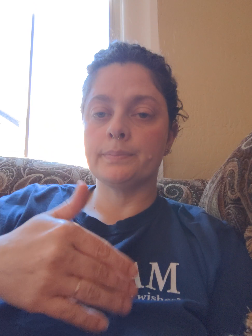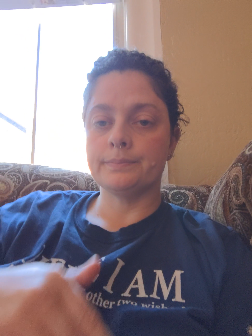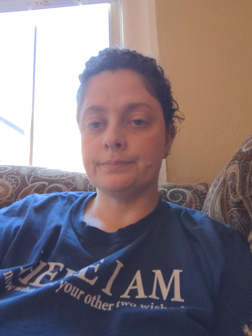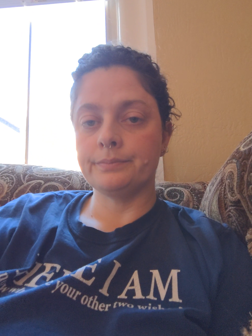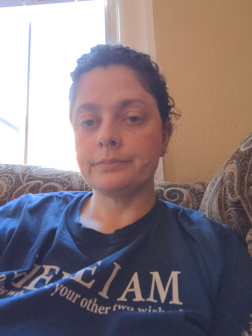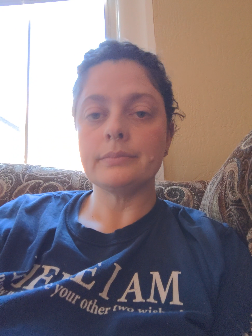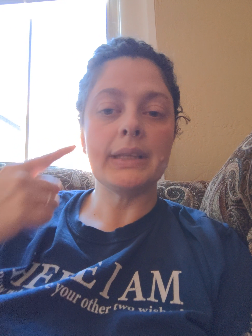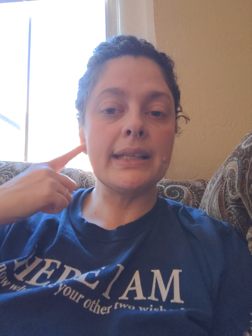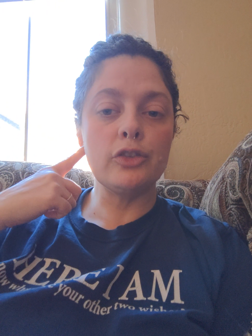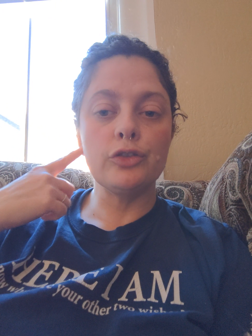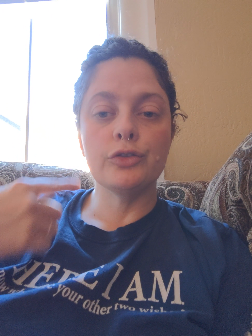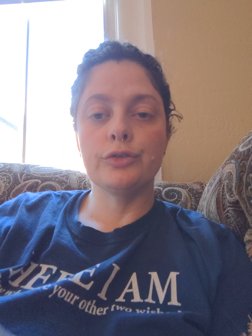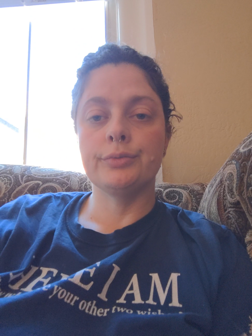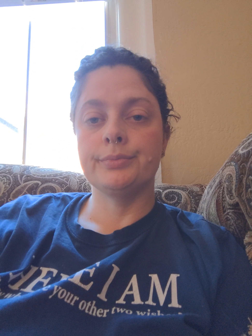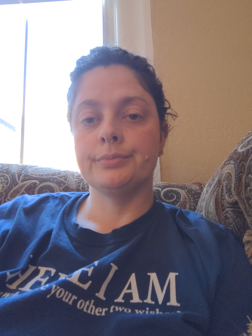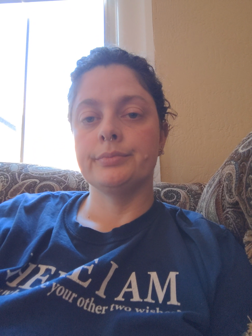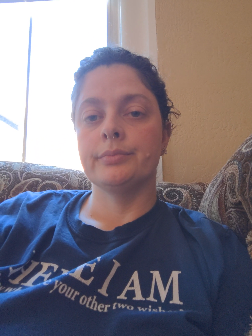hear